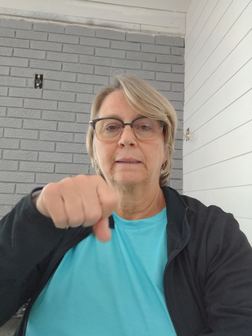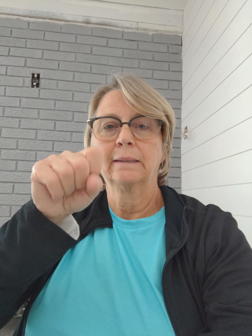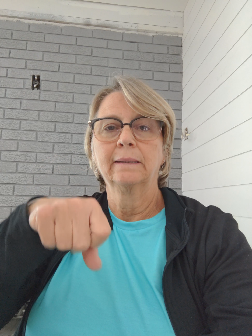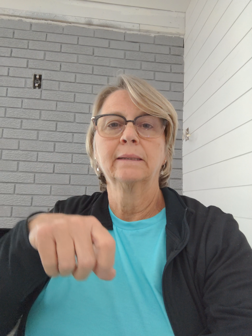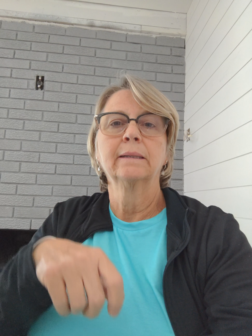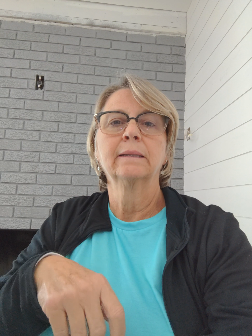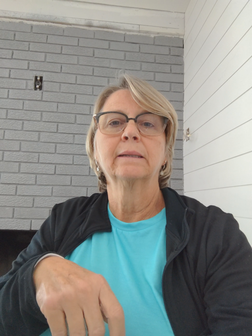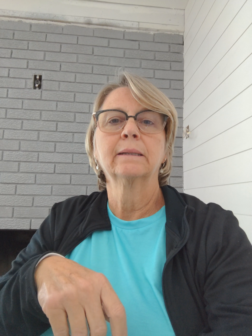yes